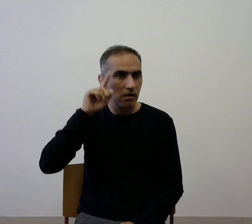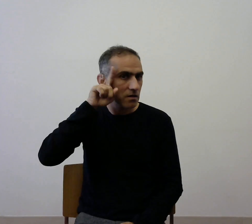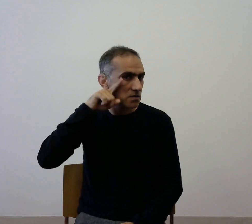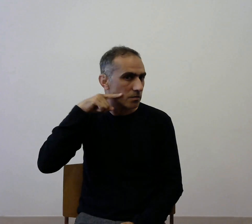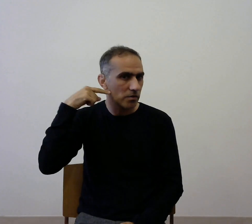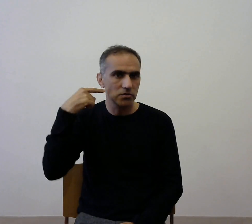azərbaycan